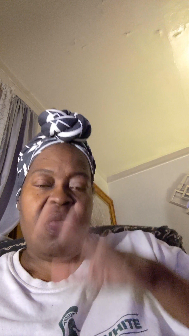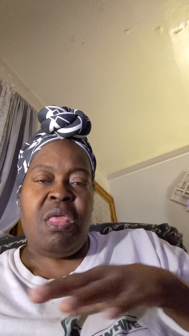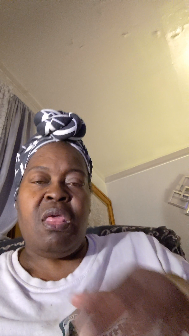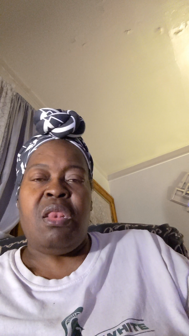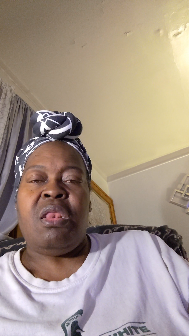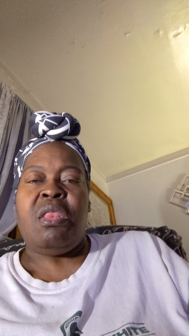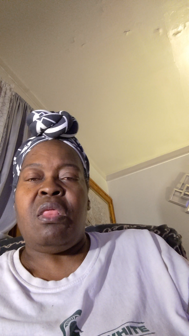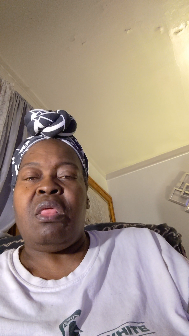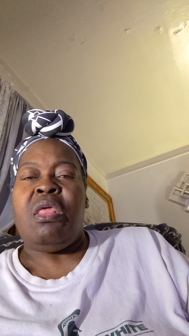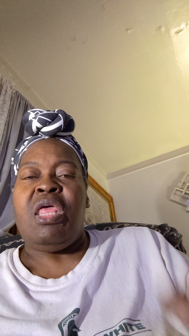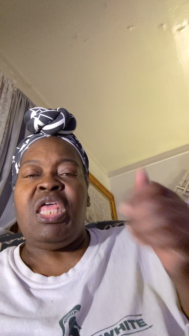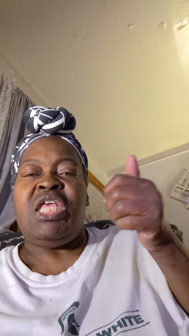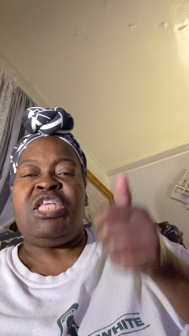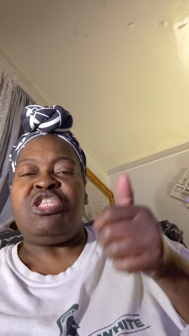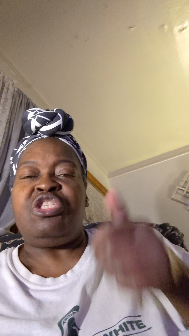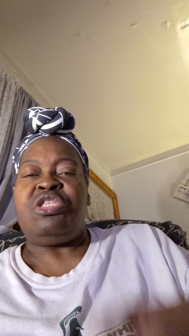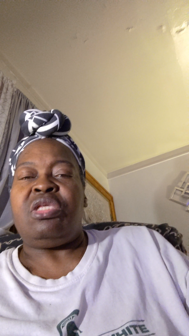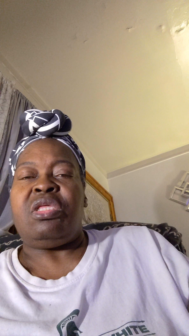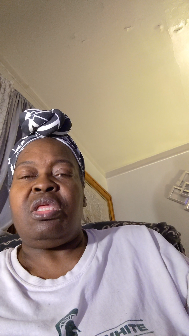each